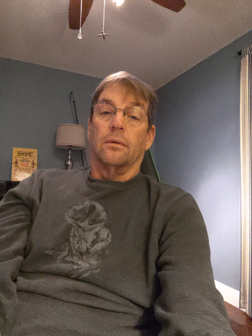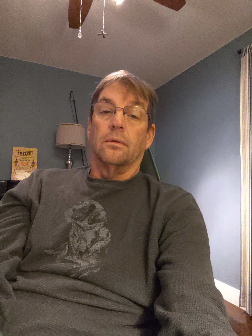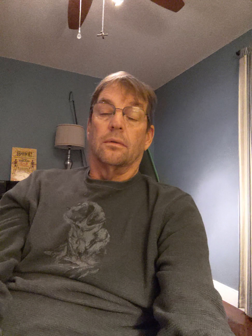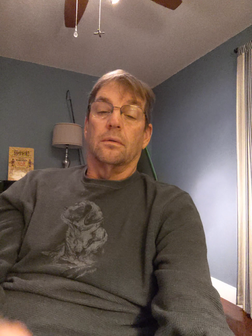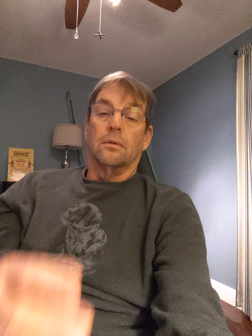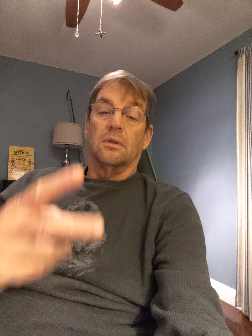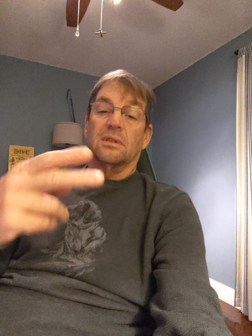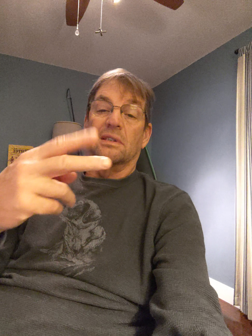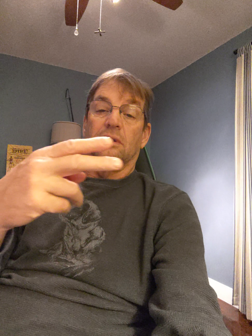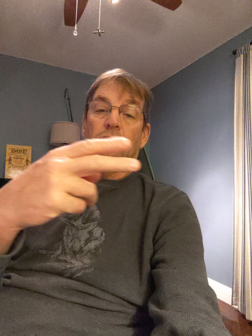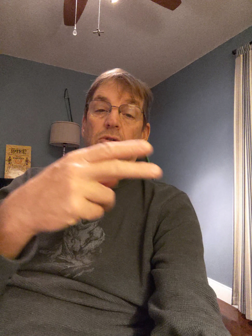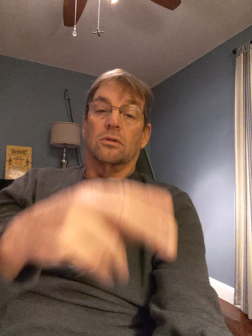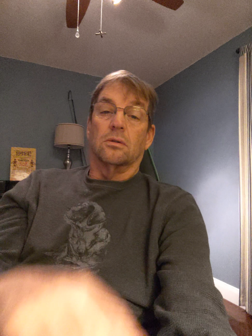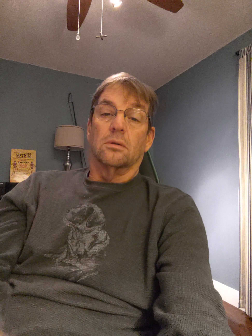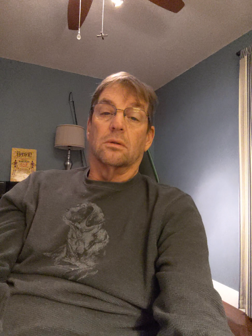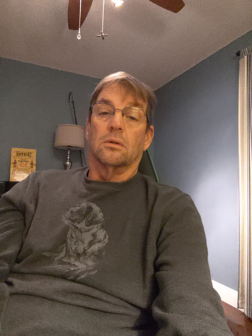scissors